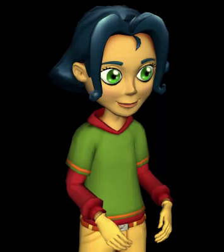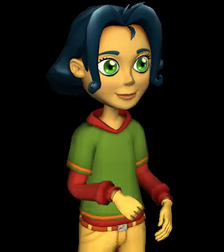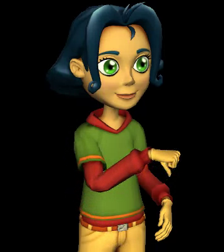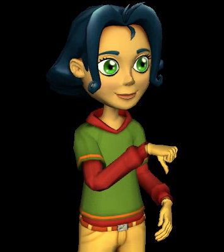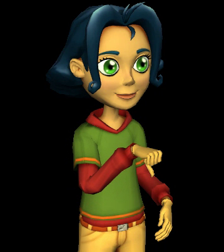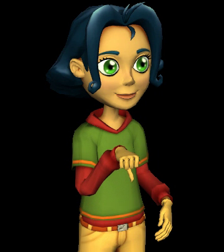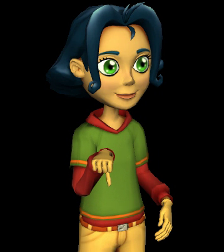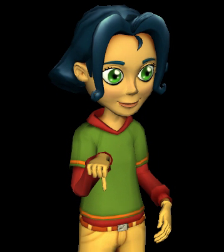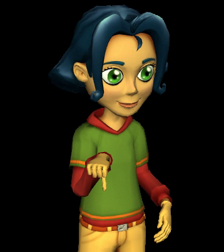يسقي